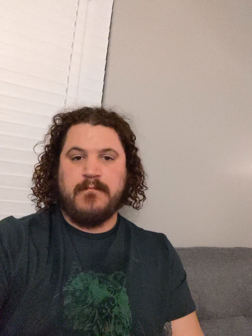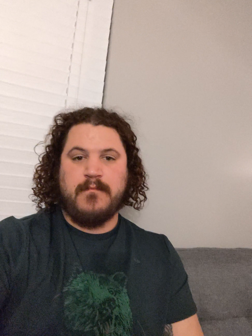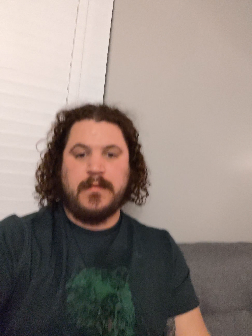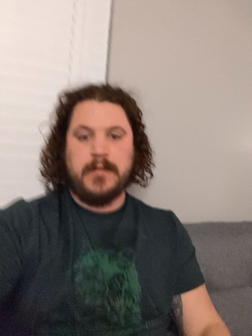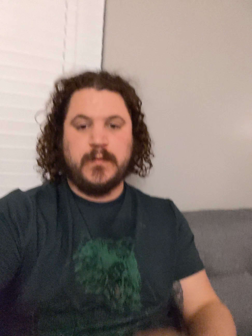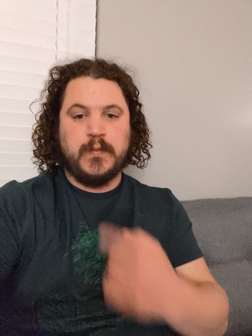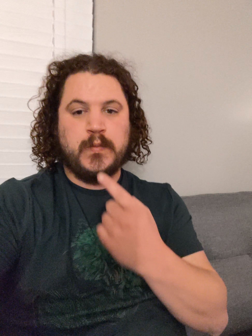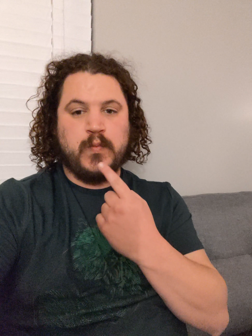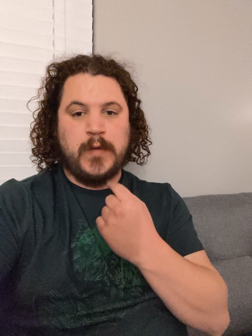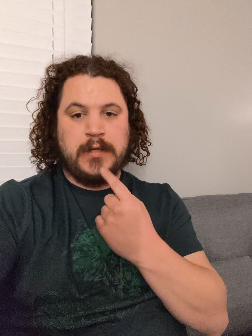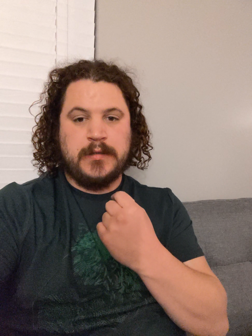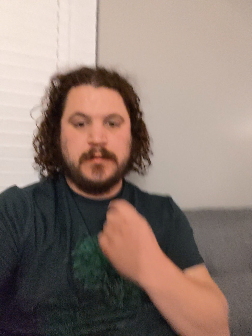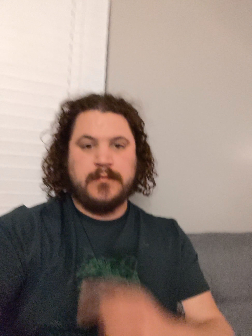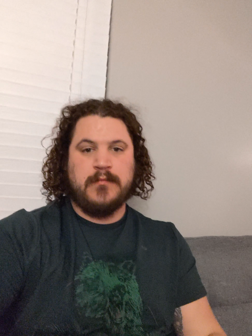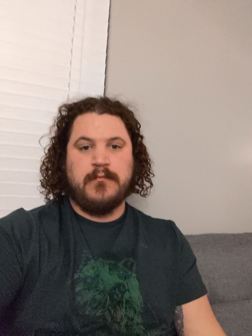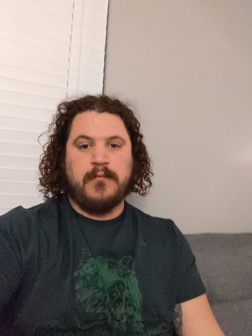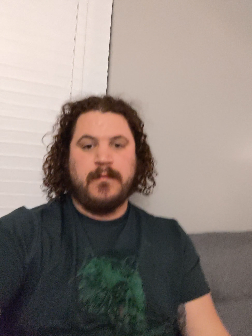red